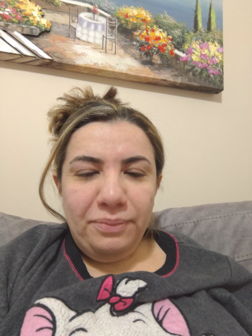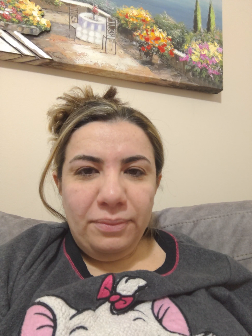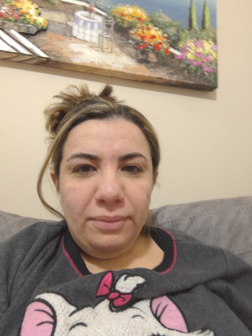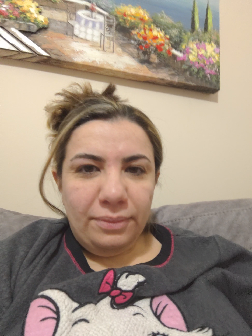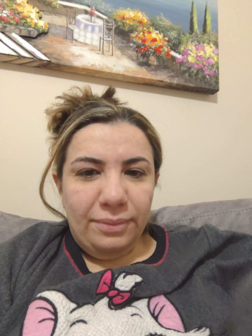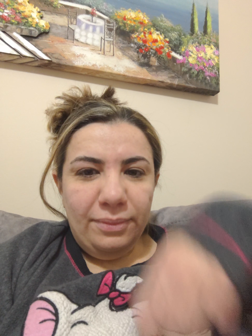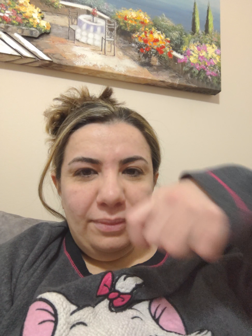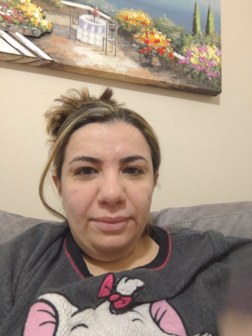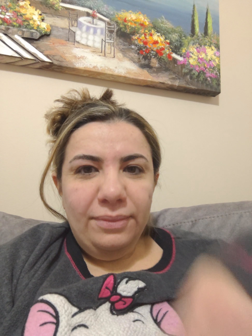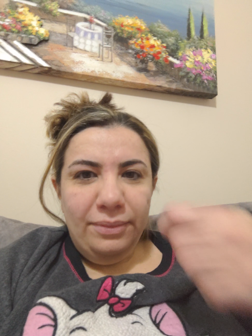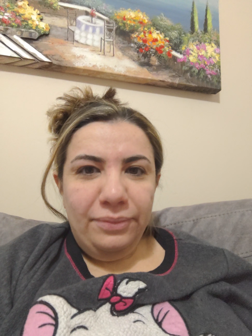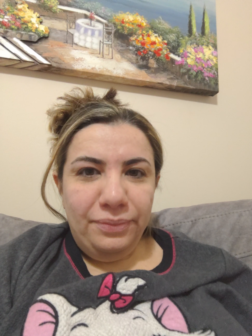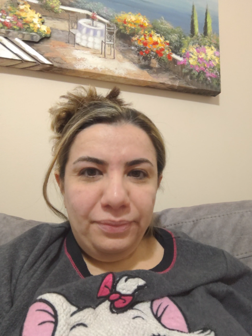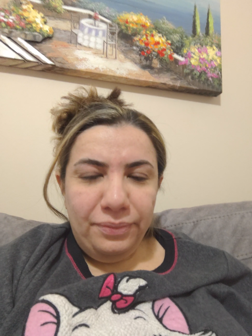zipper